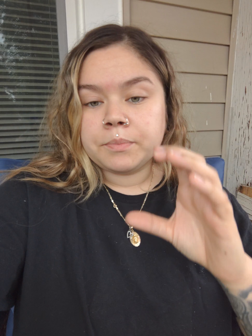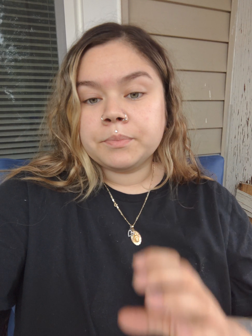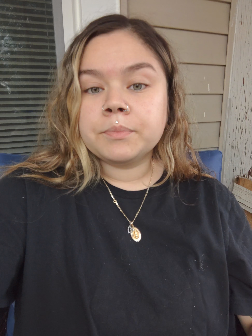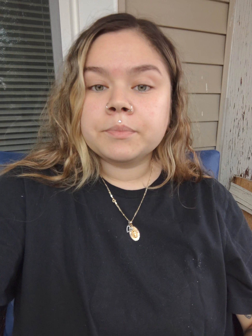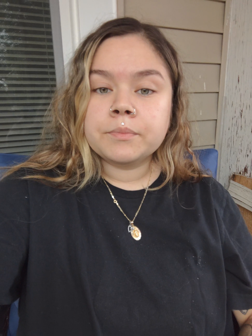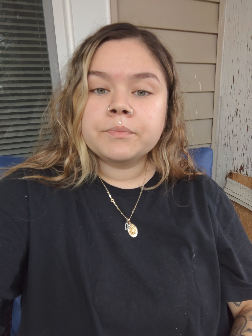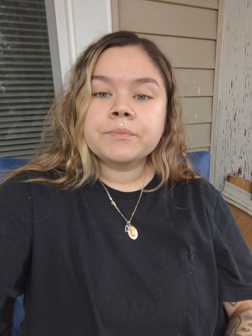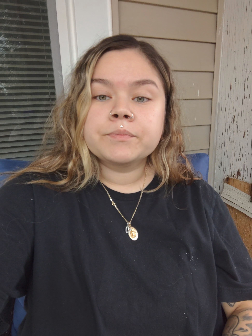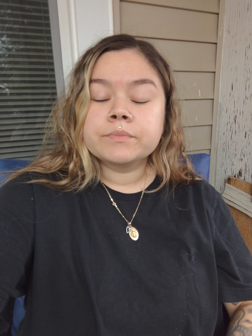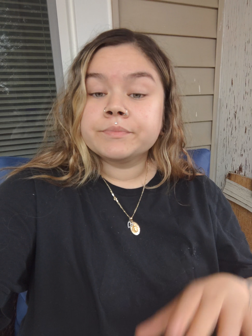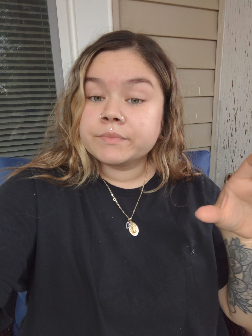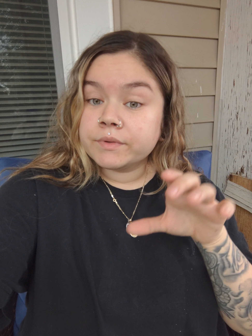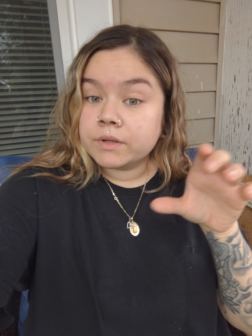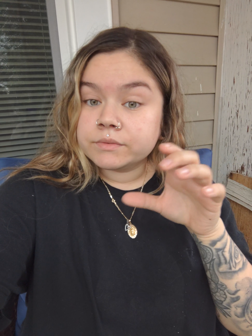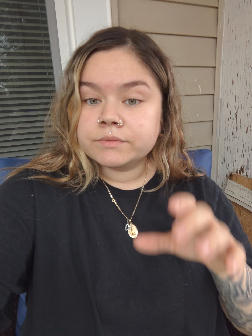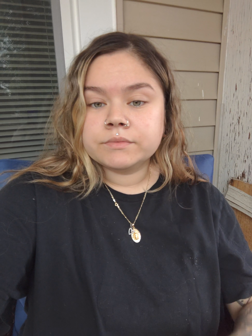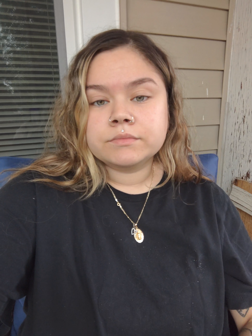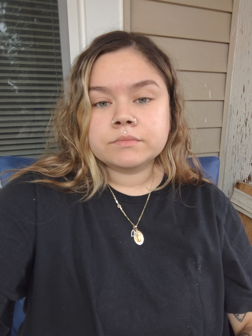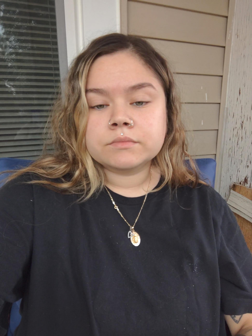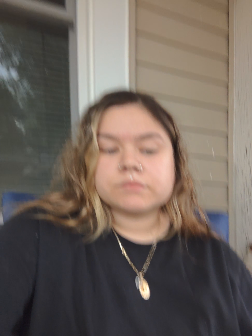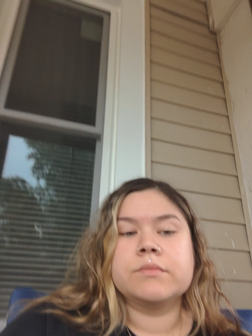does